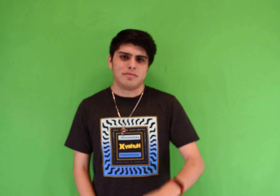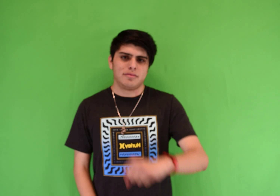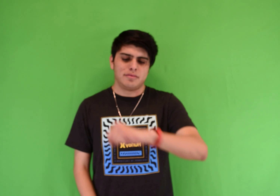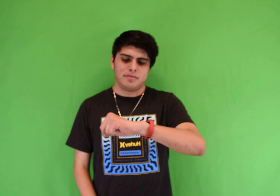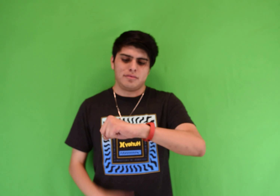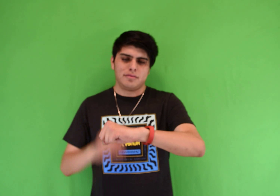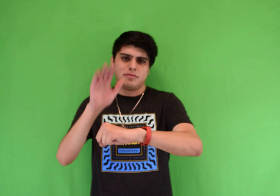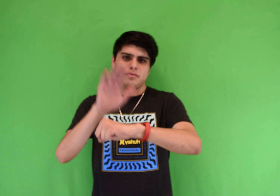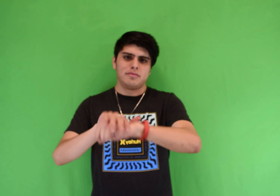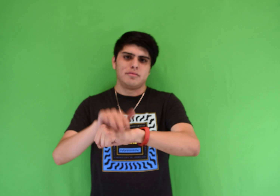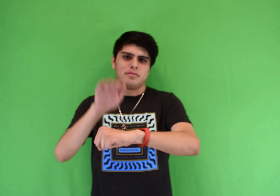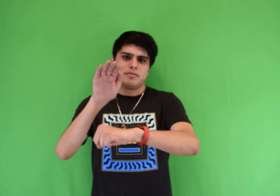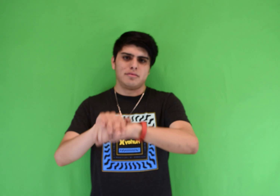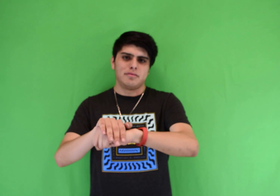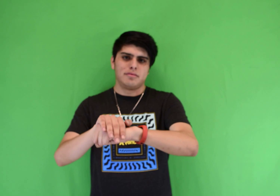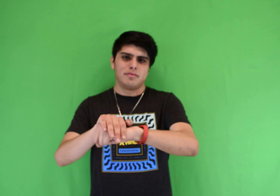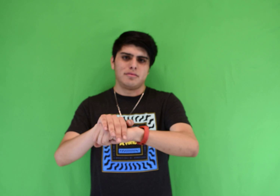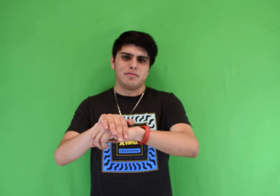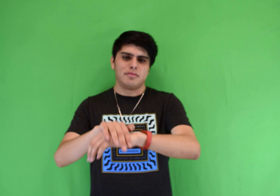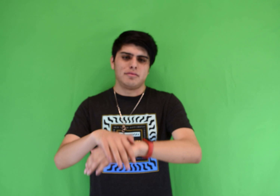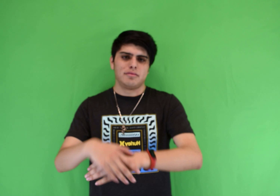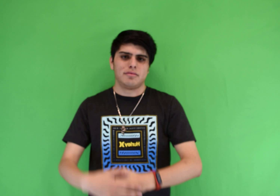amigo